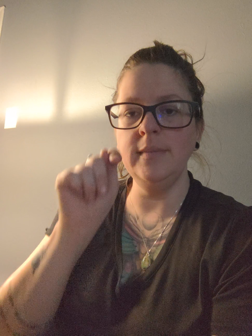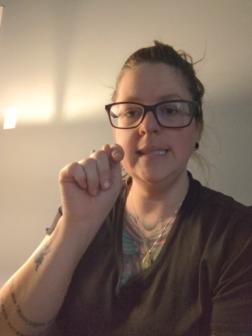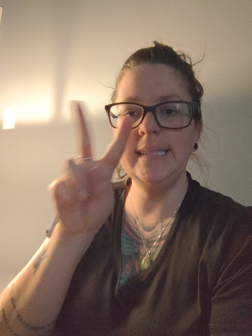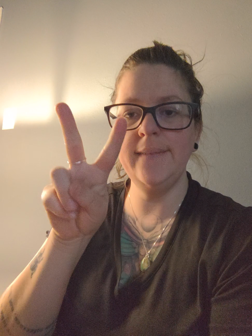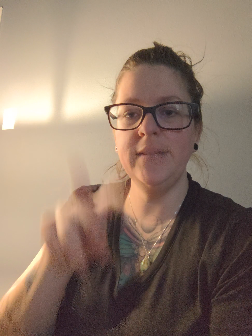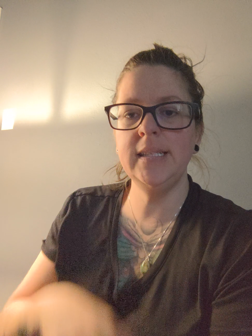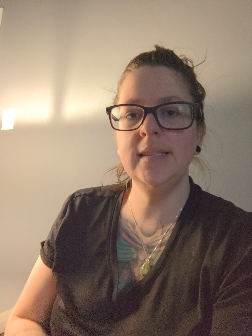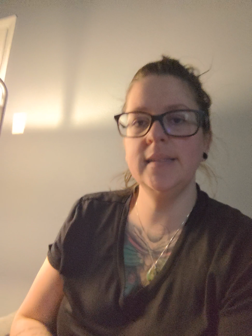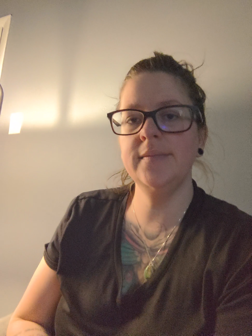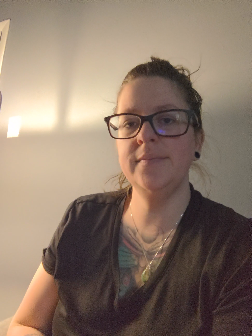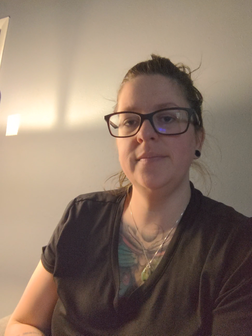TV